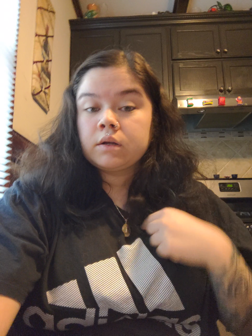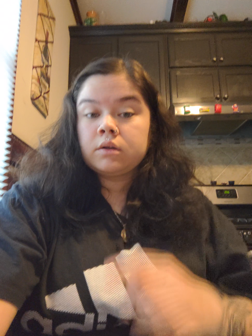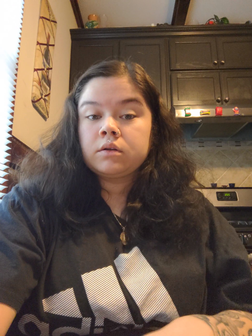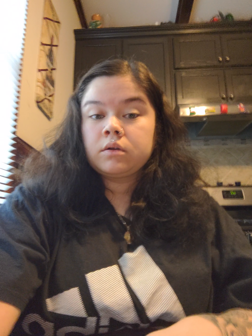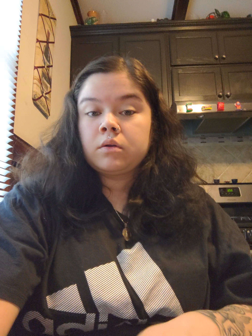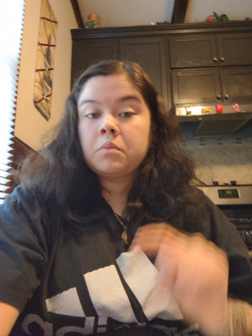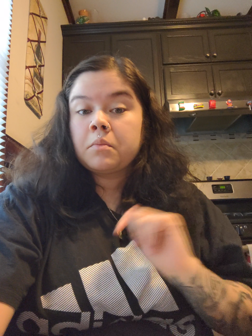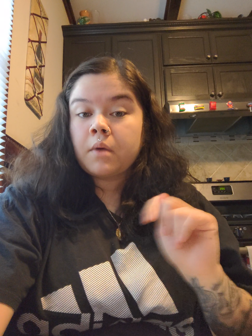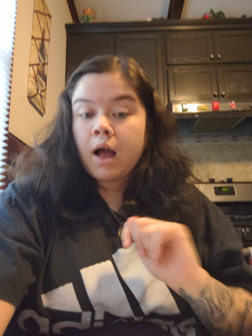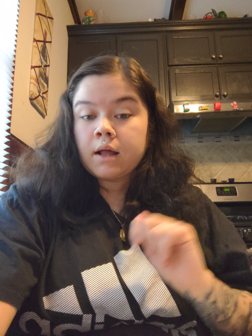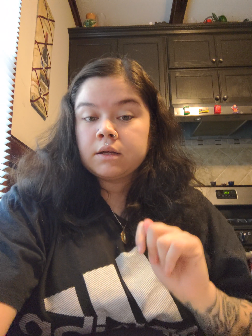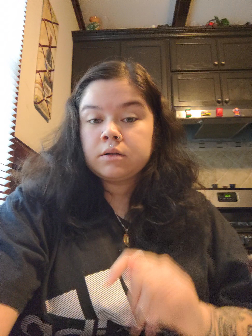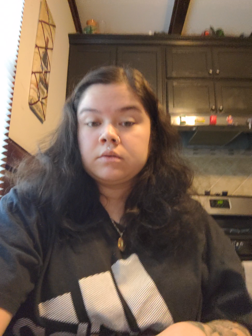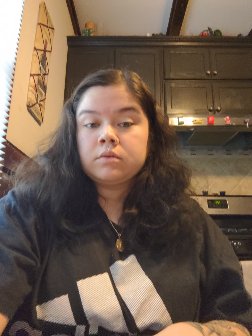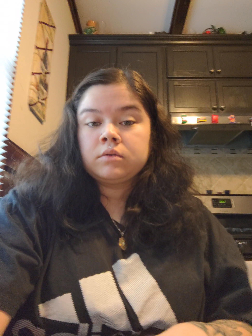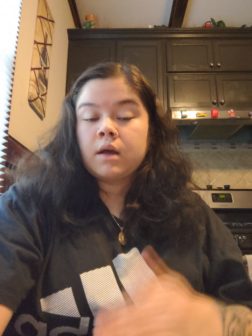potty